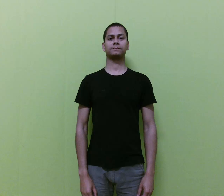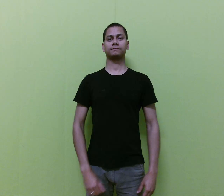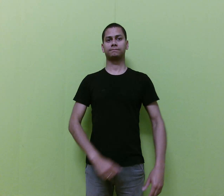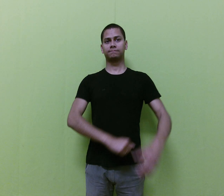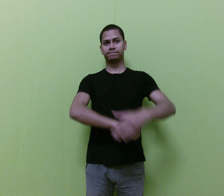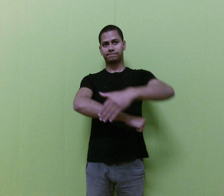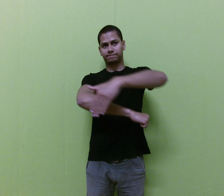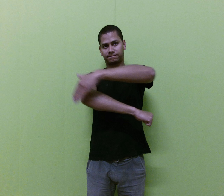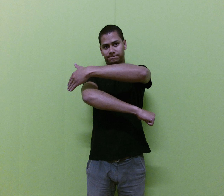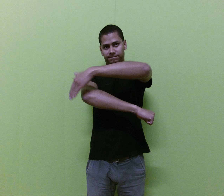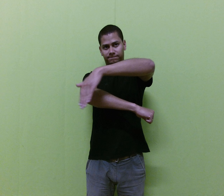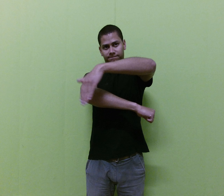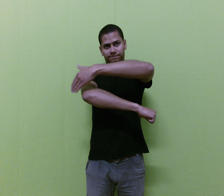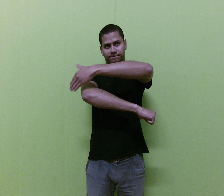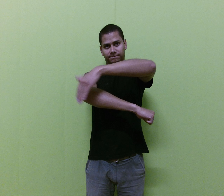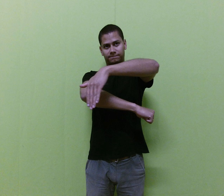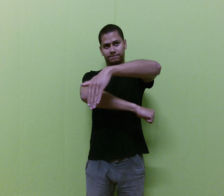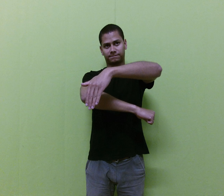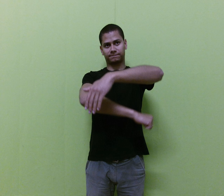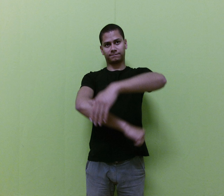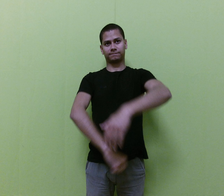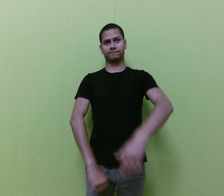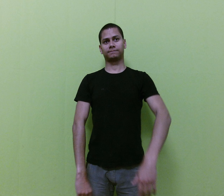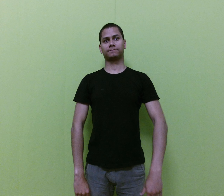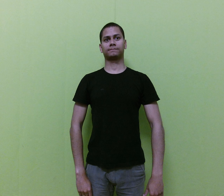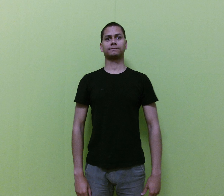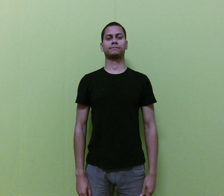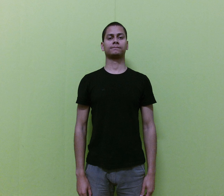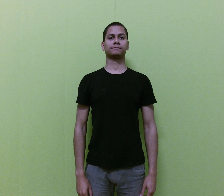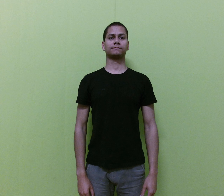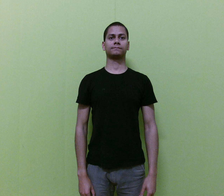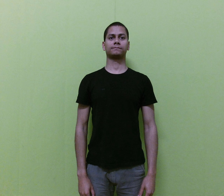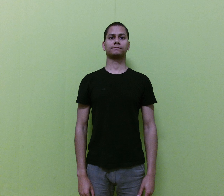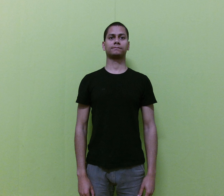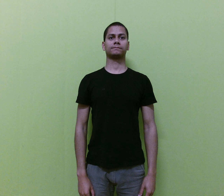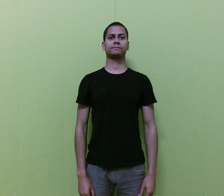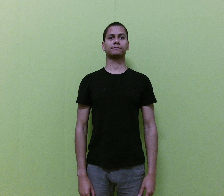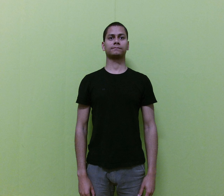esquina